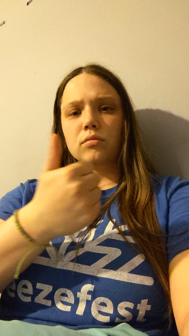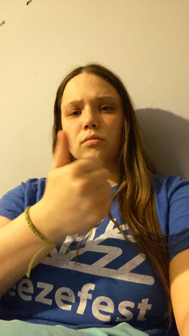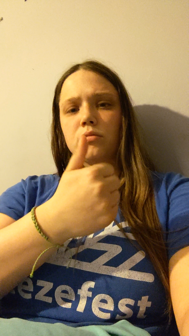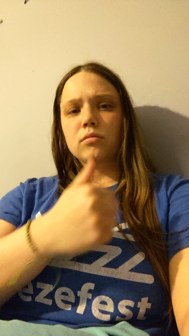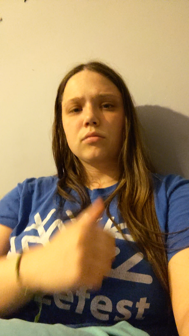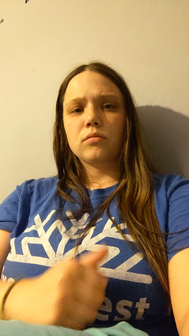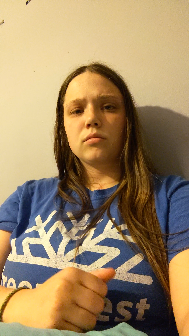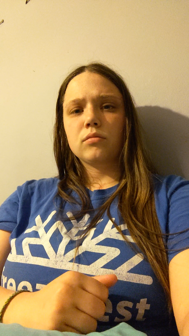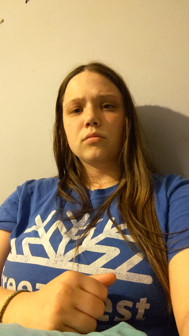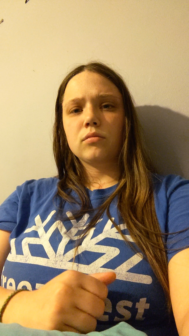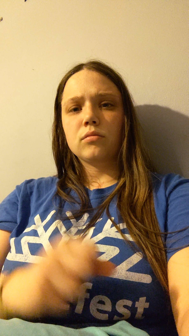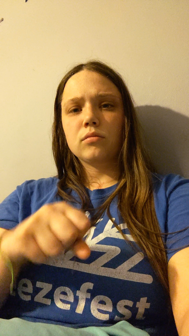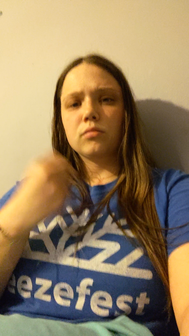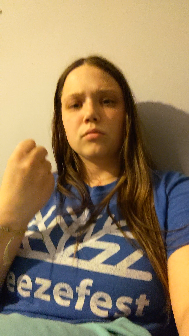broken